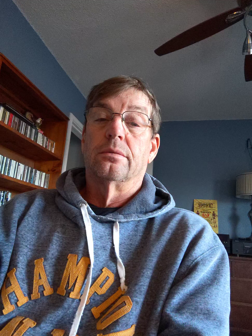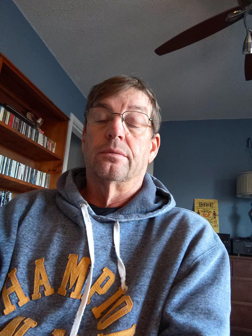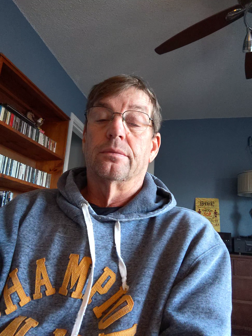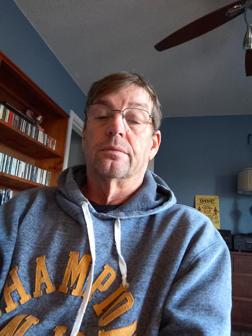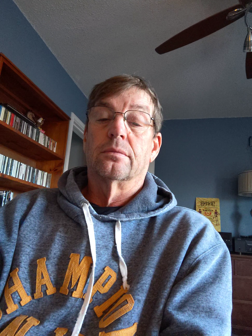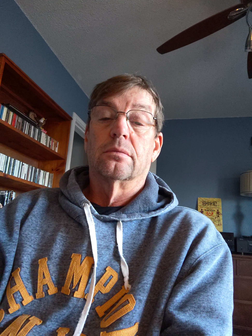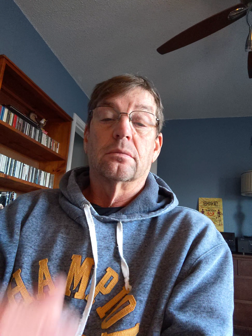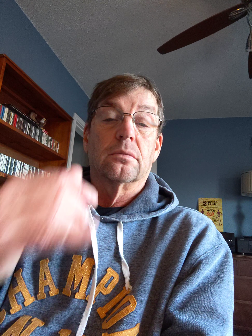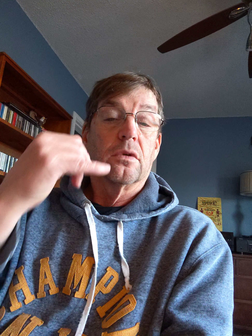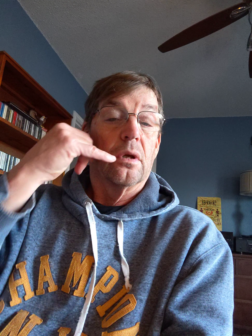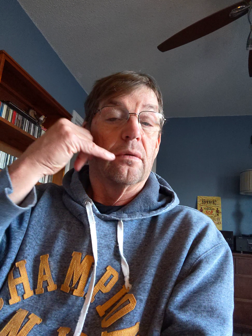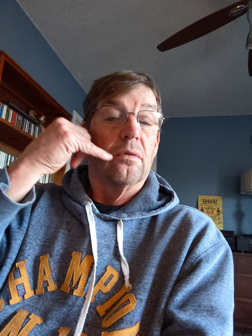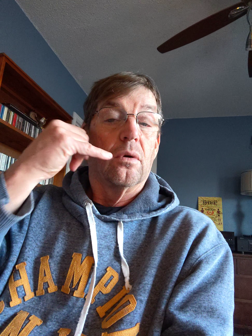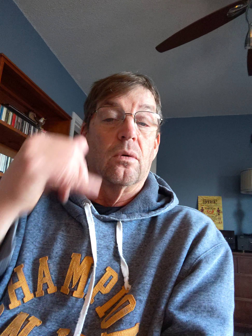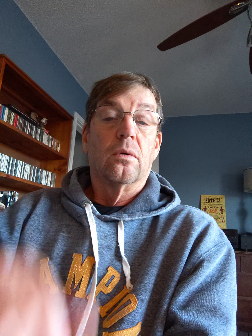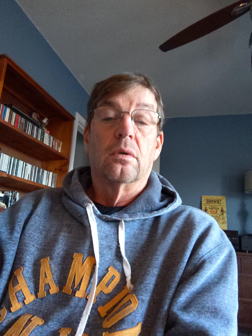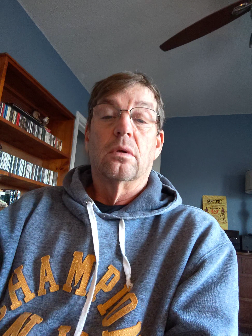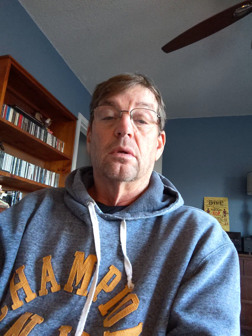call on the phone